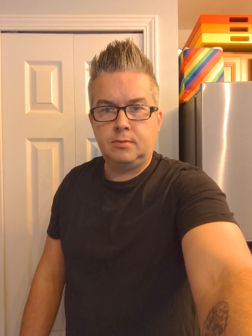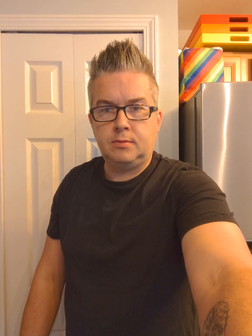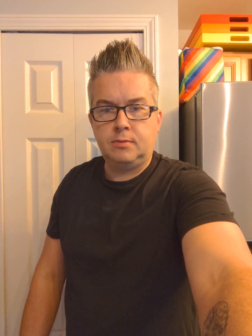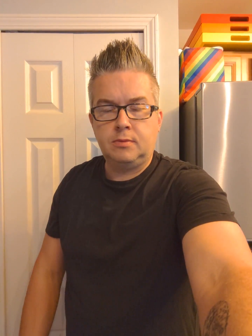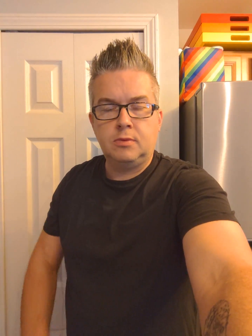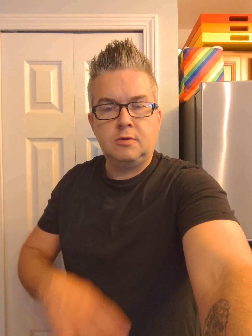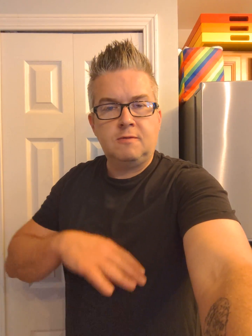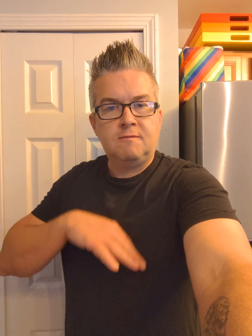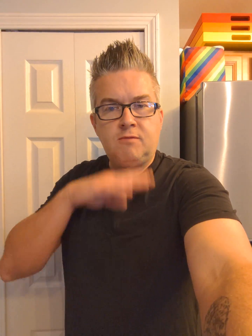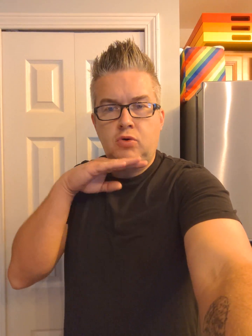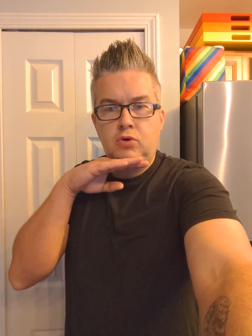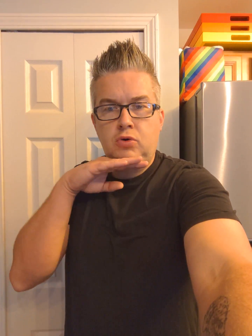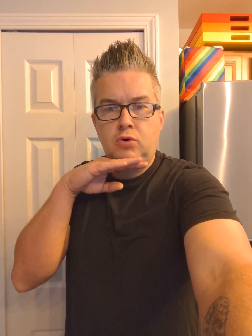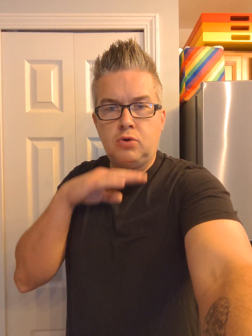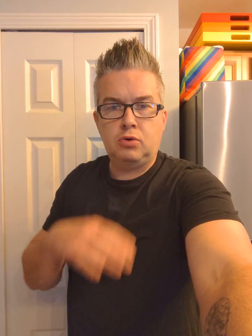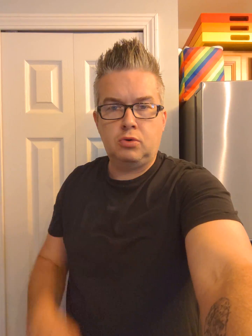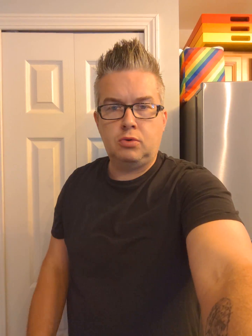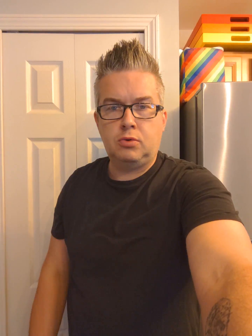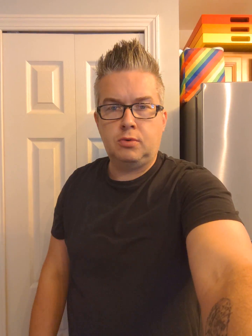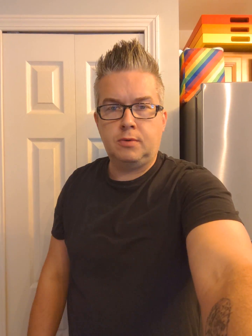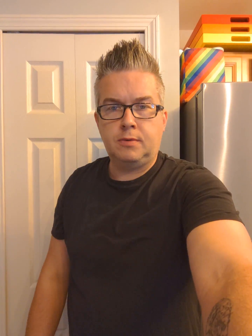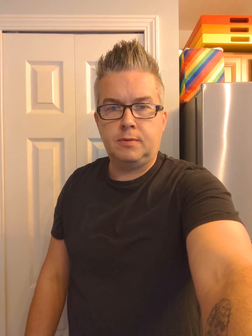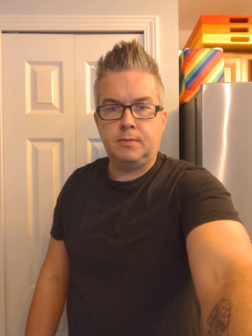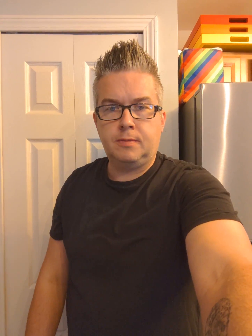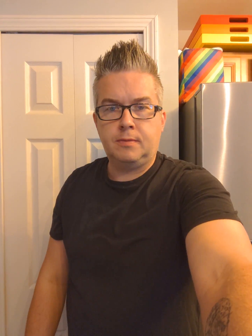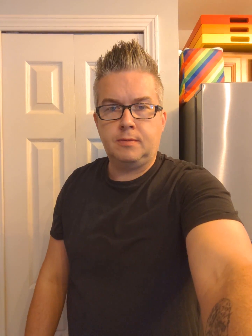full